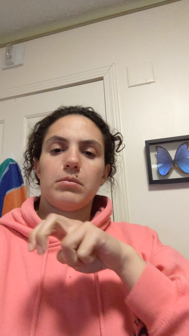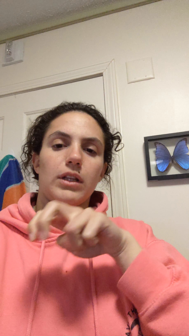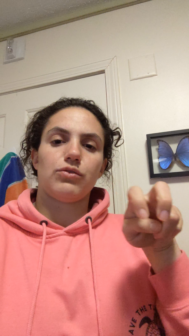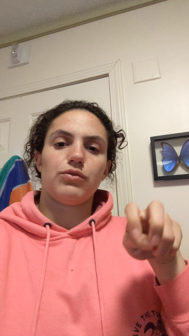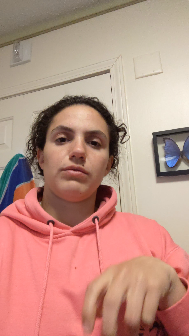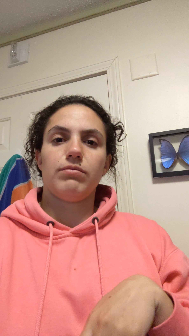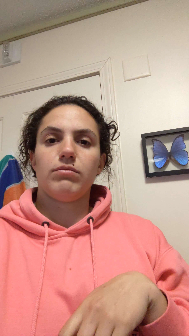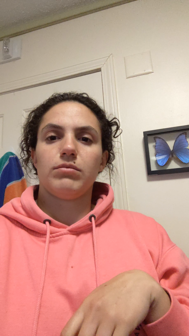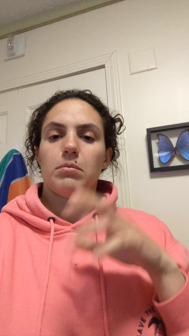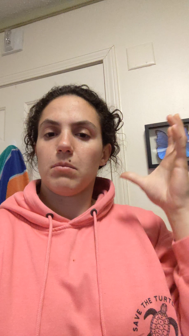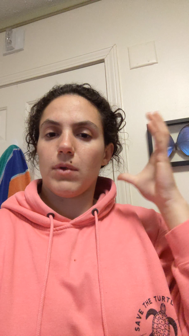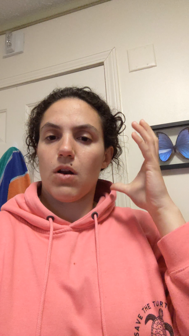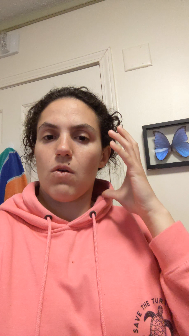pillow